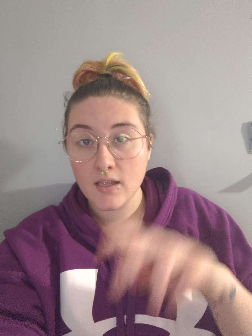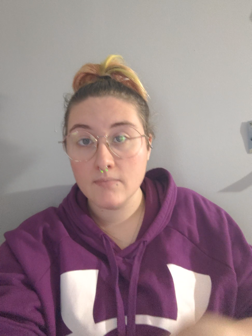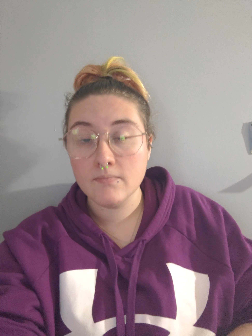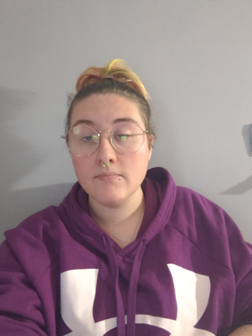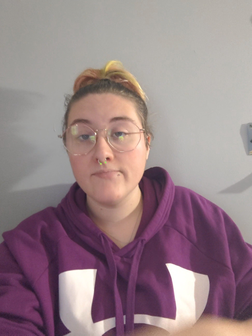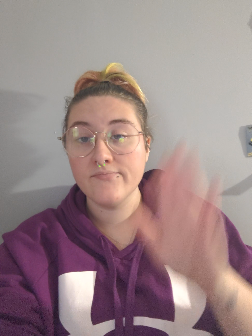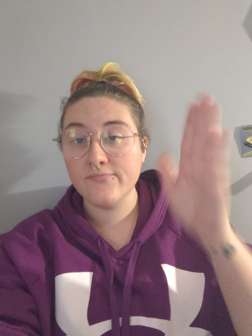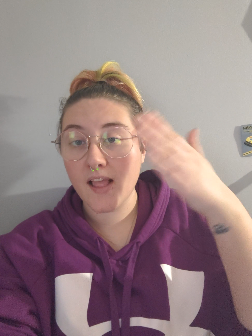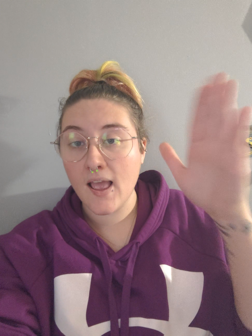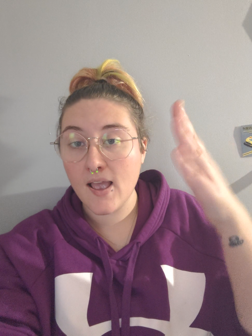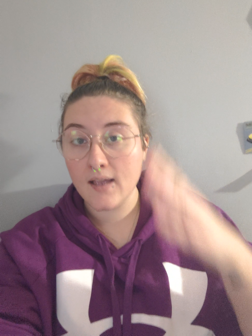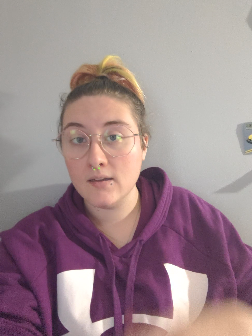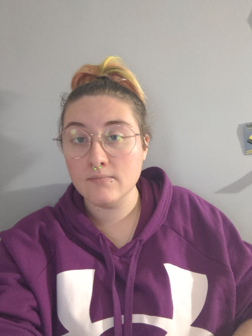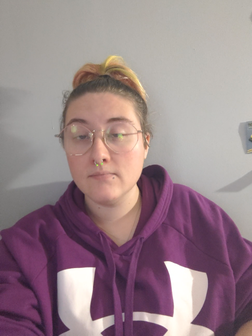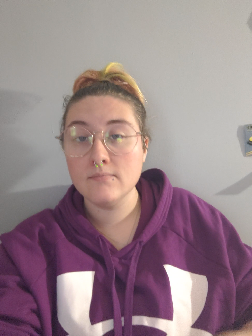flag